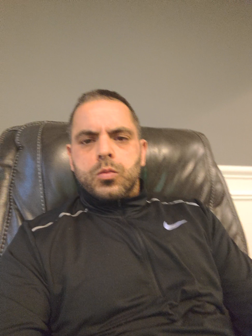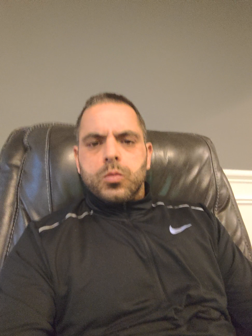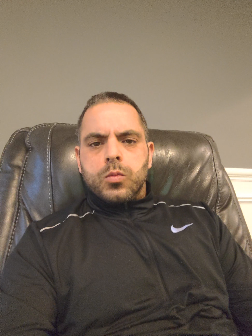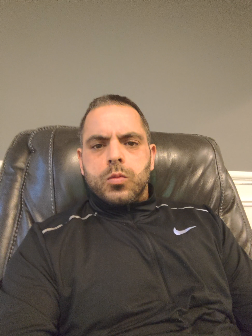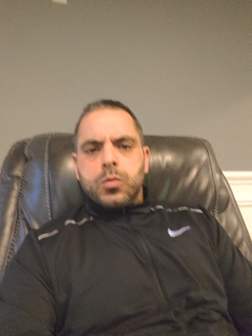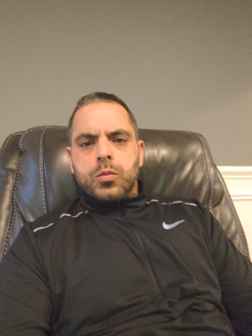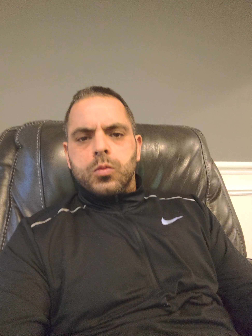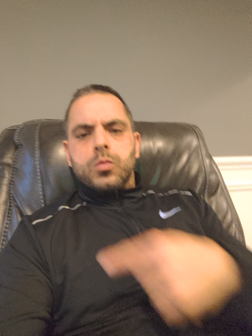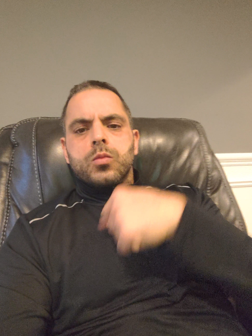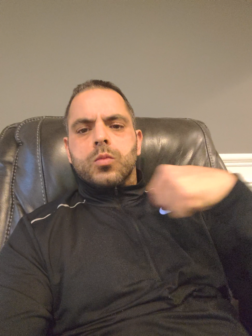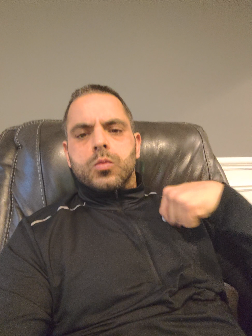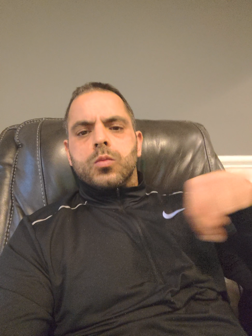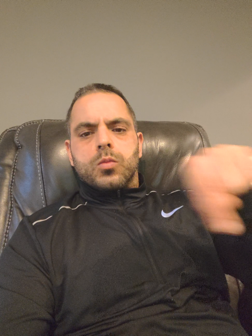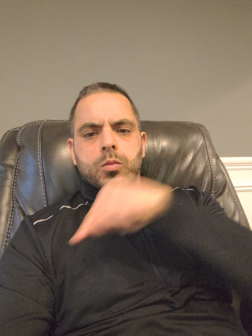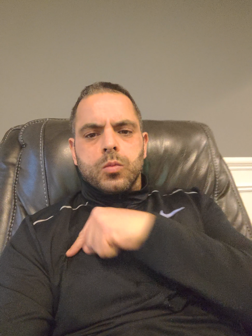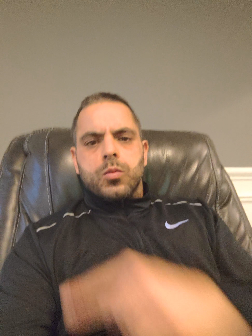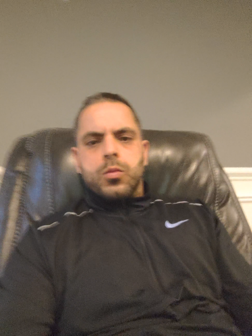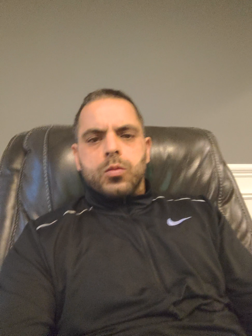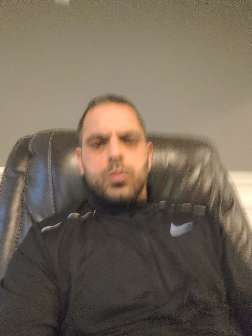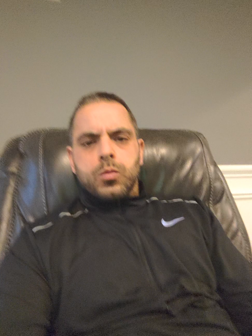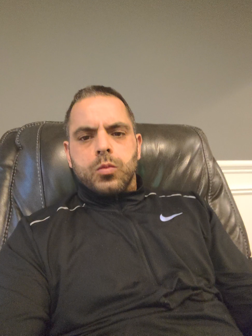we